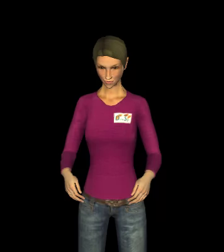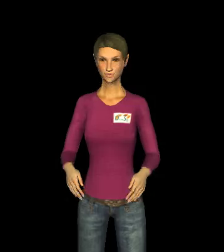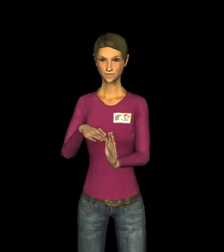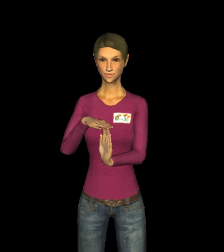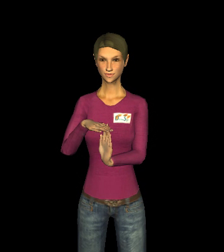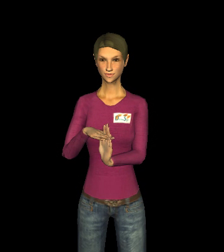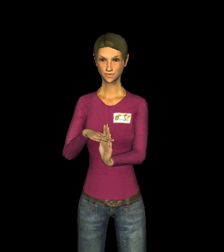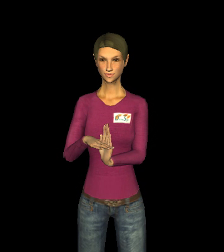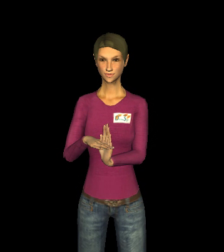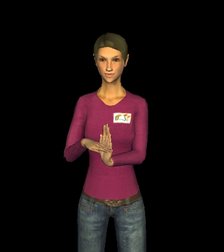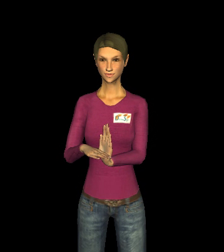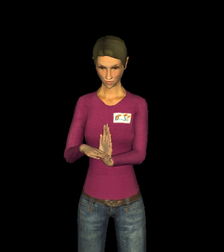قائمة